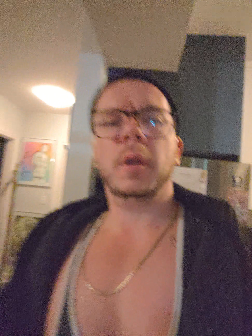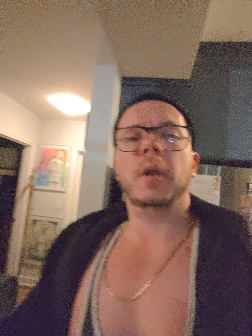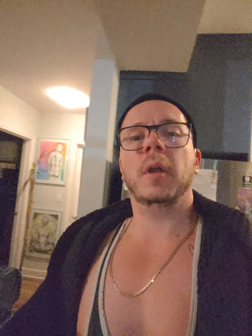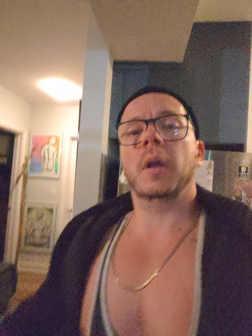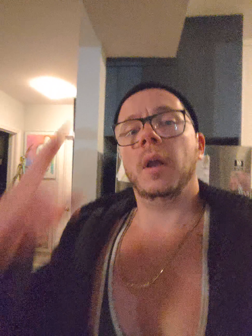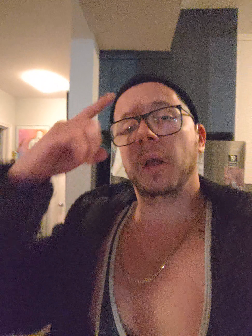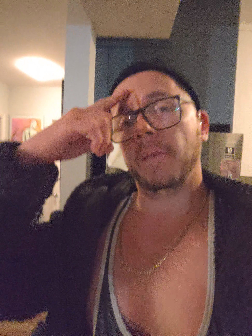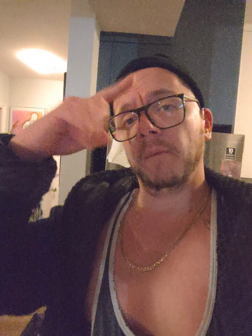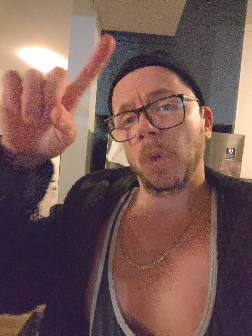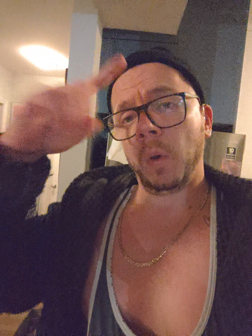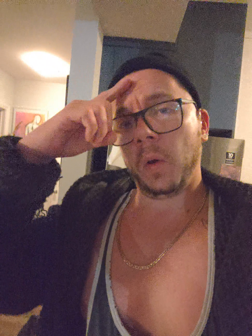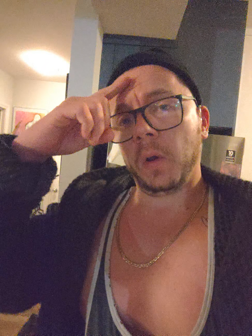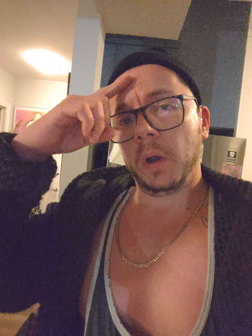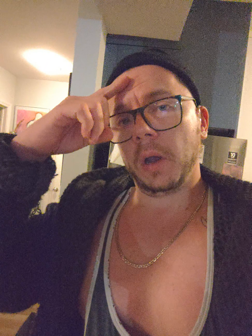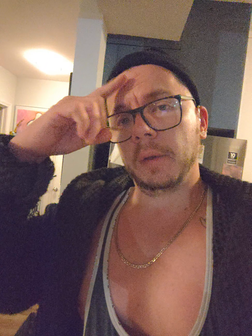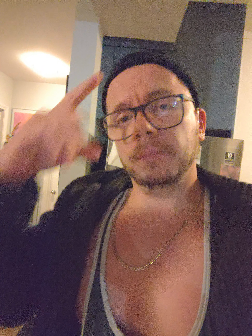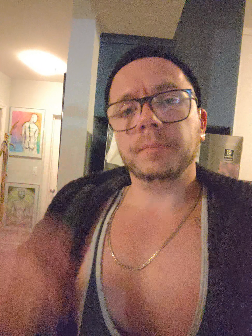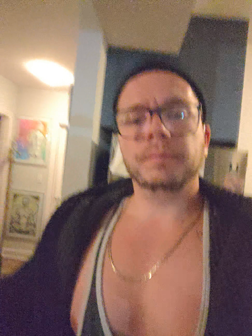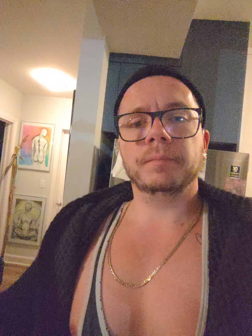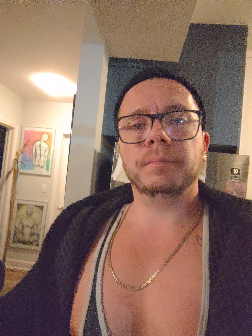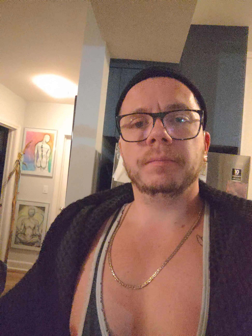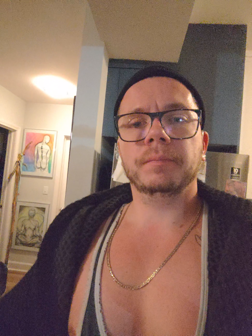for